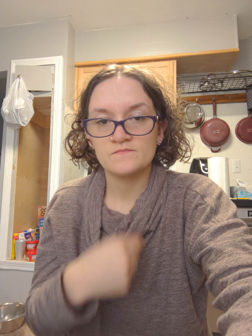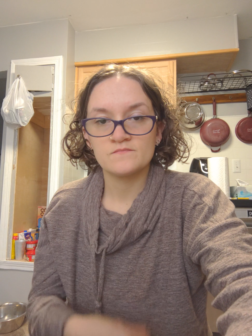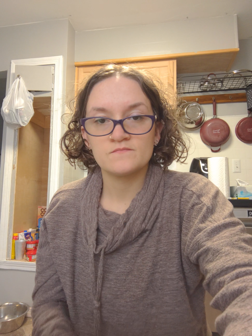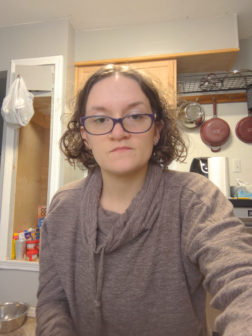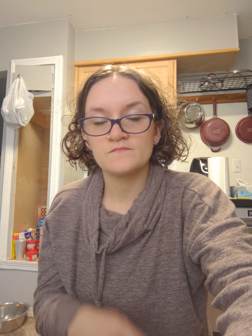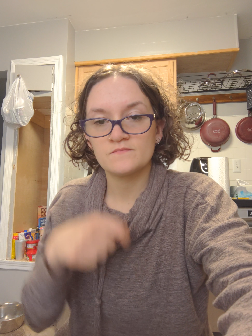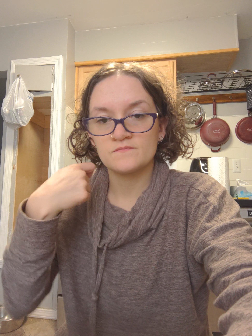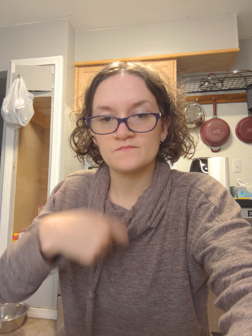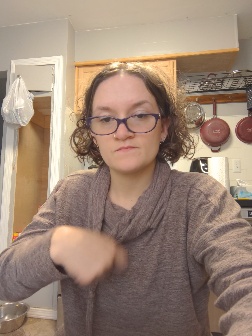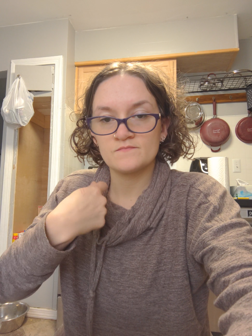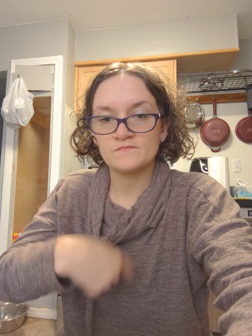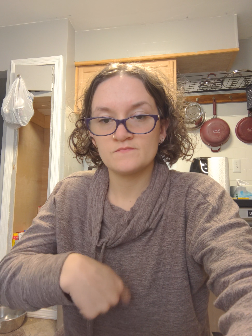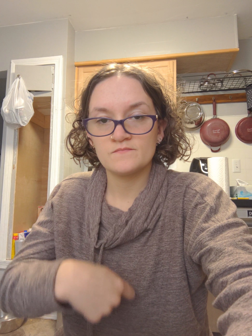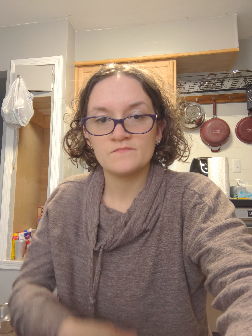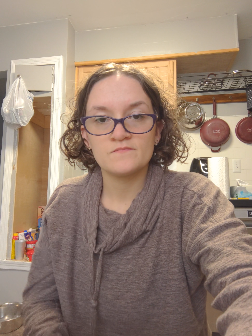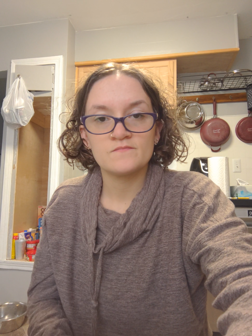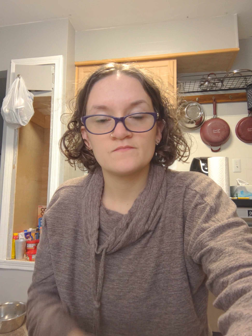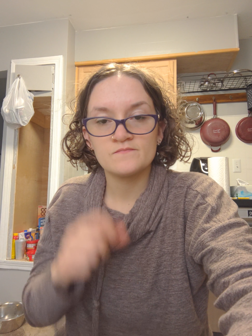zipper